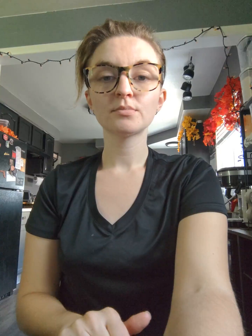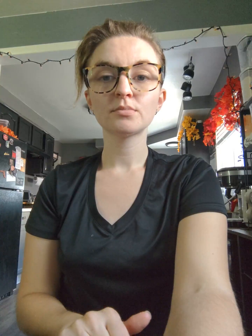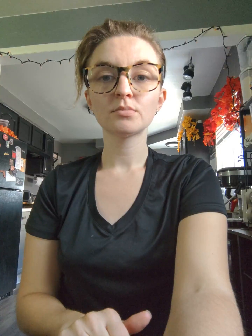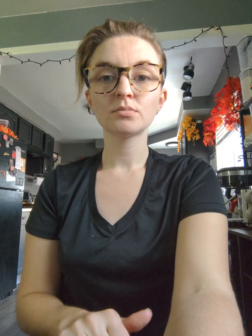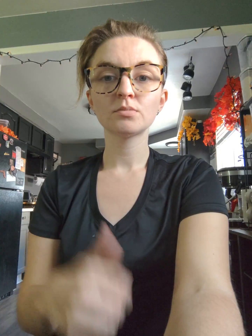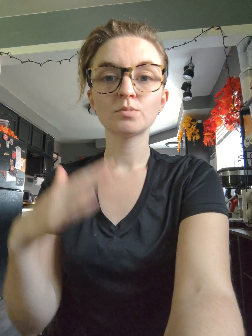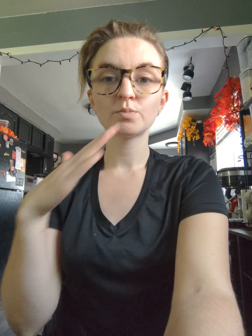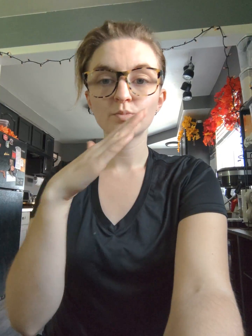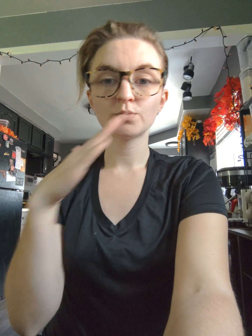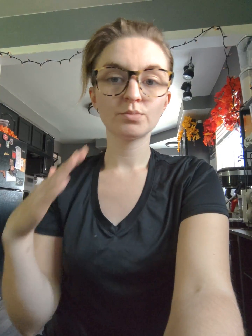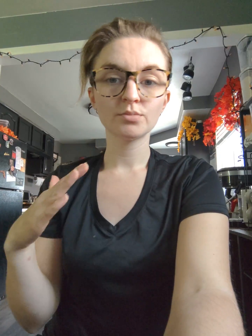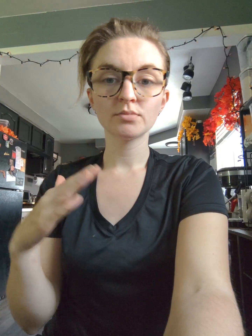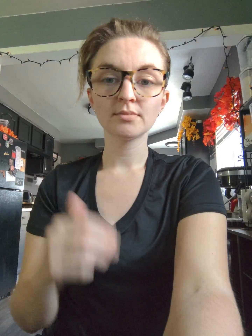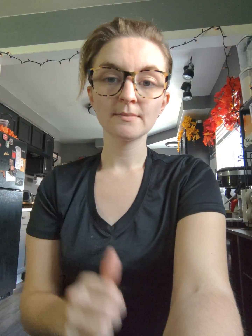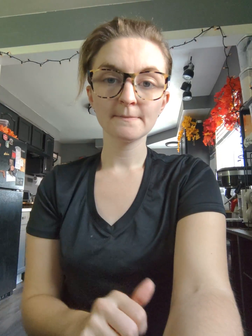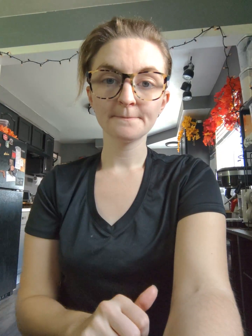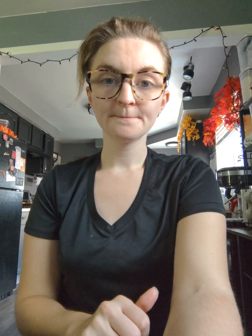roof